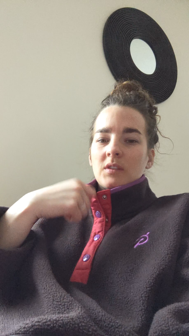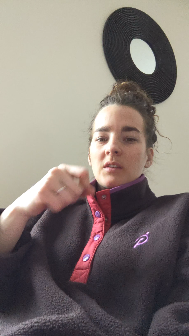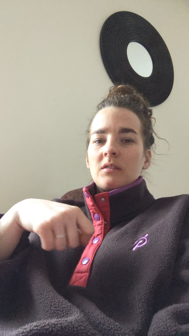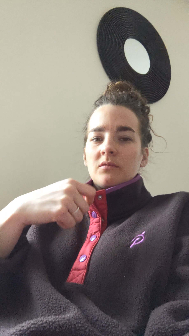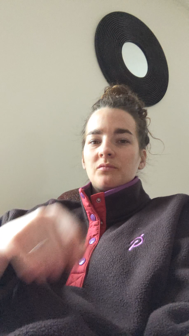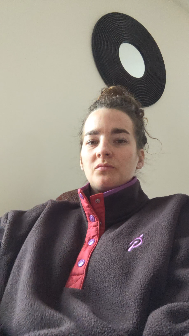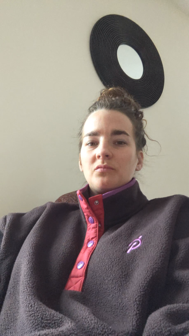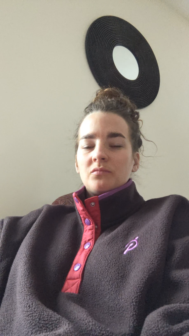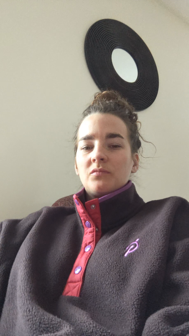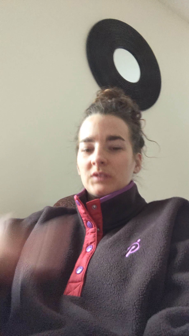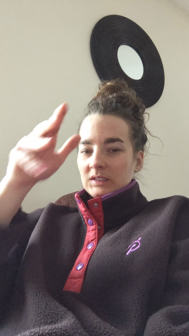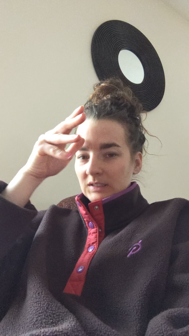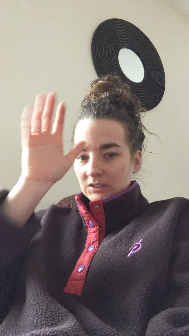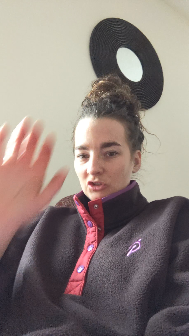deer